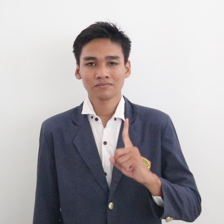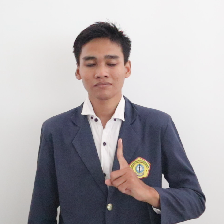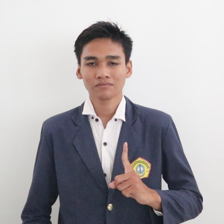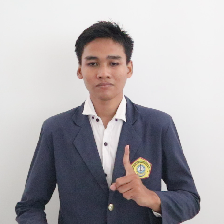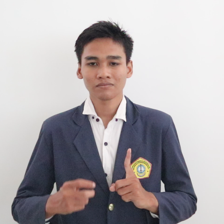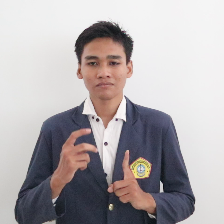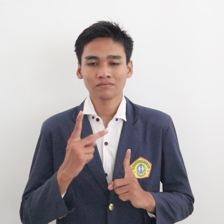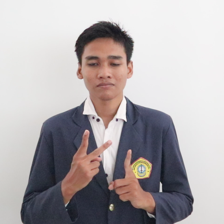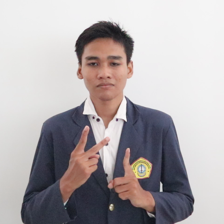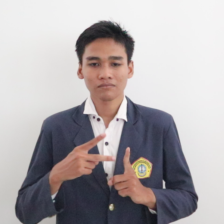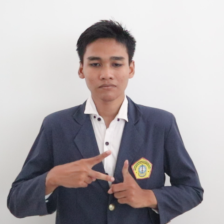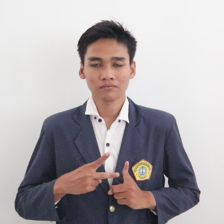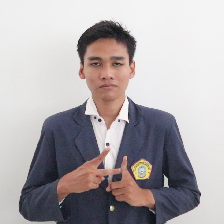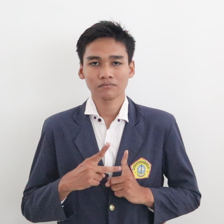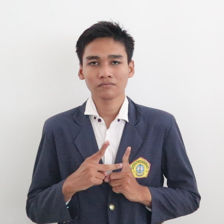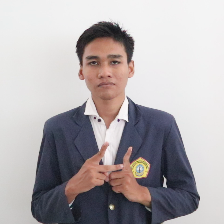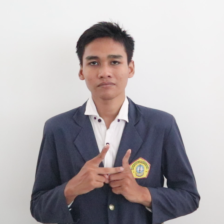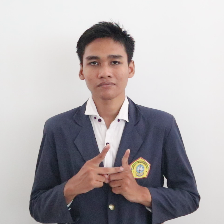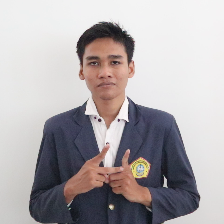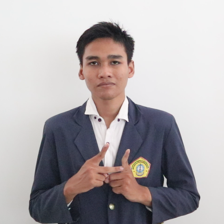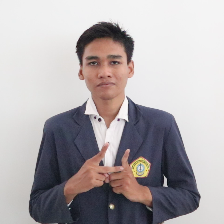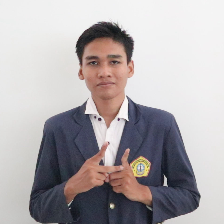H